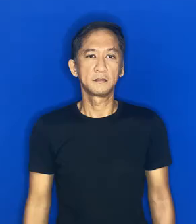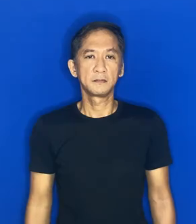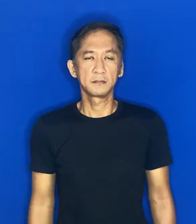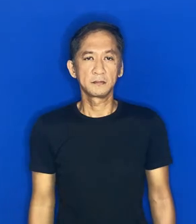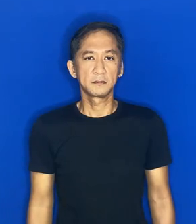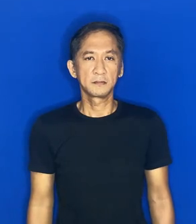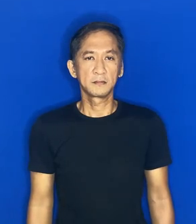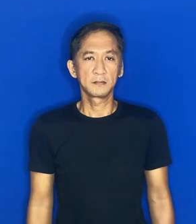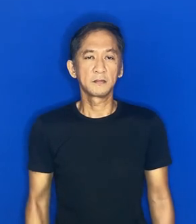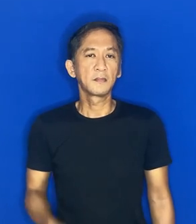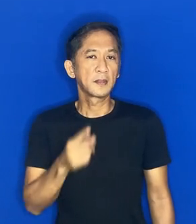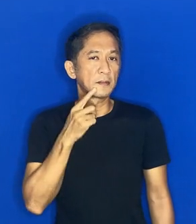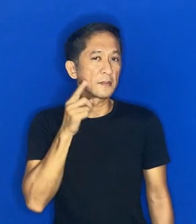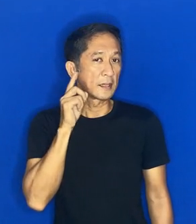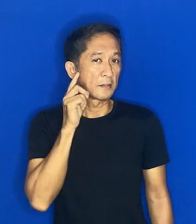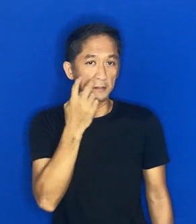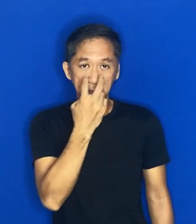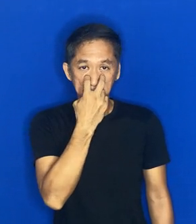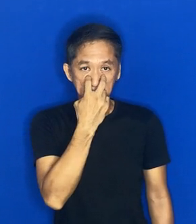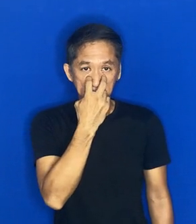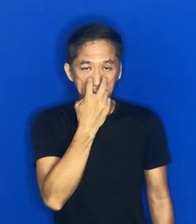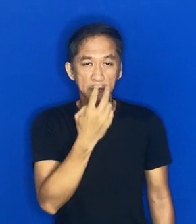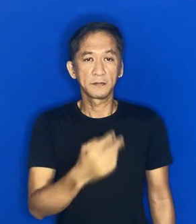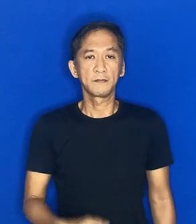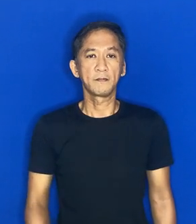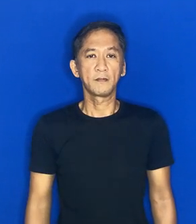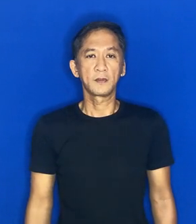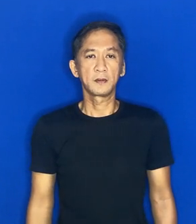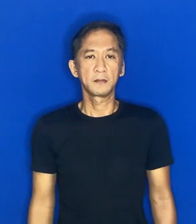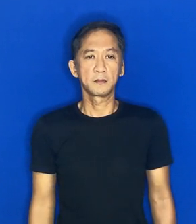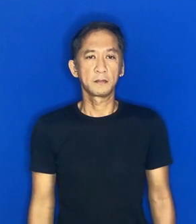deaf blind